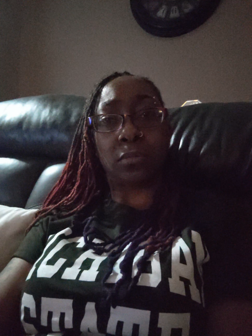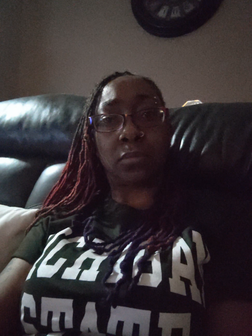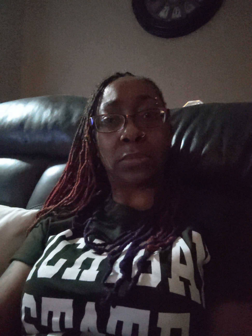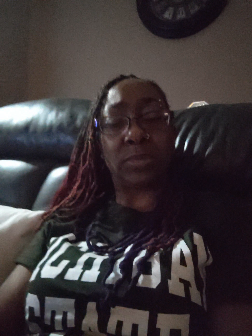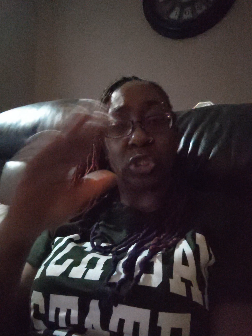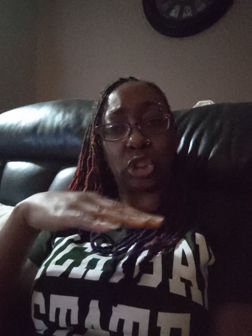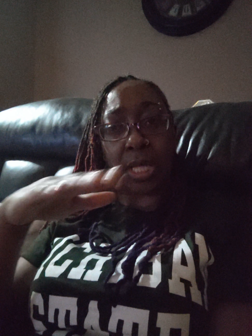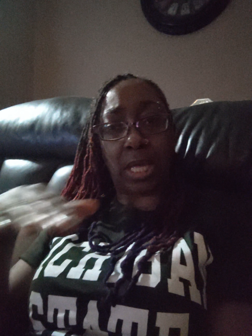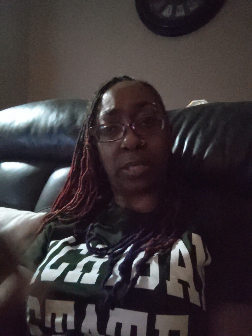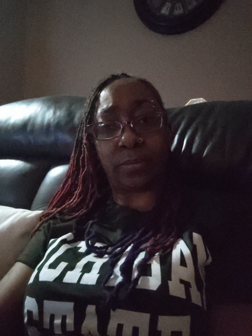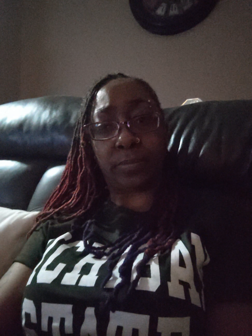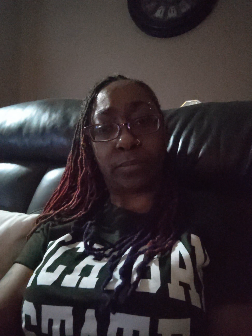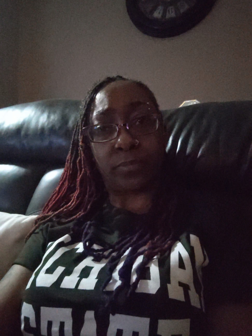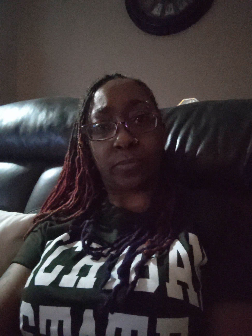child